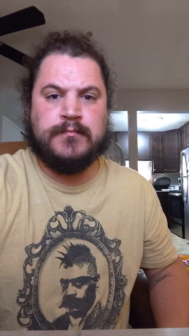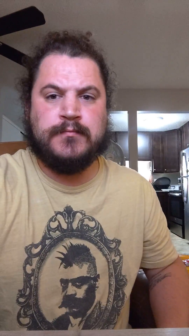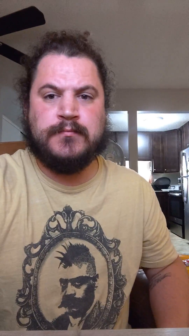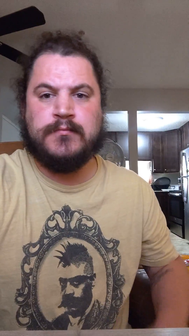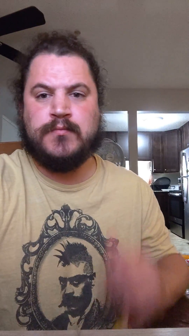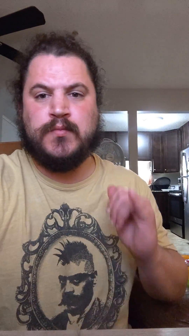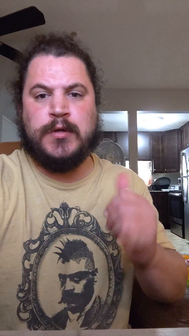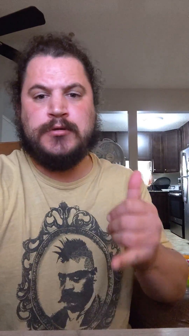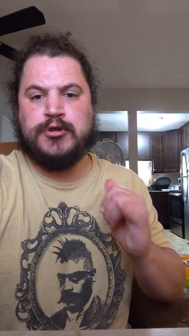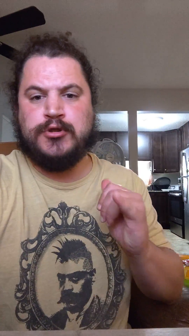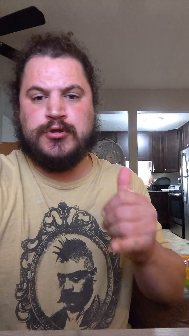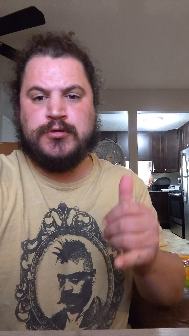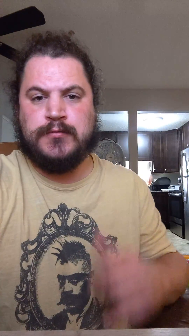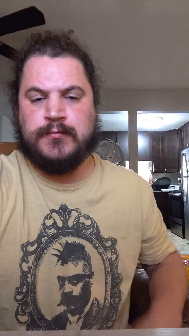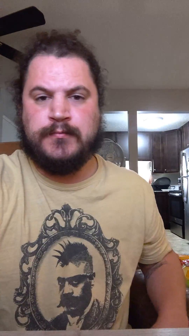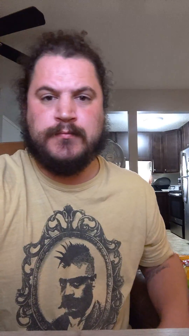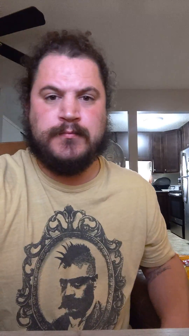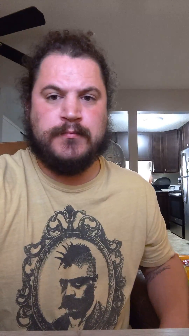rocking chair